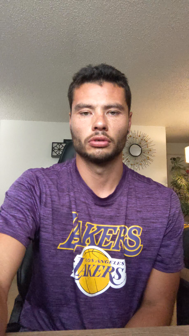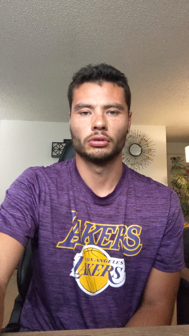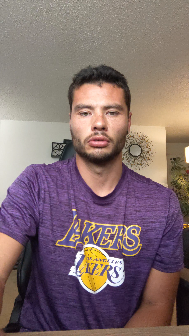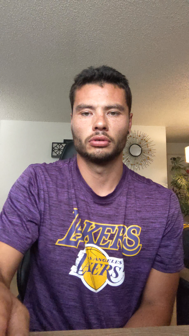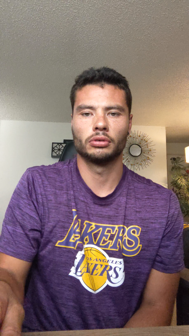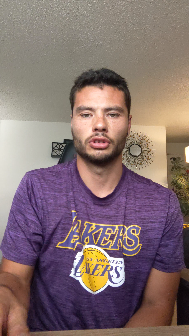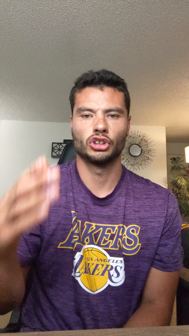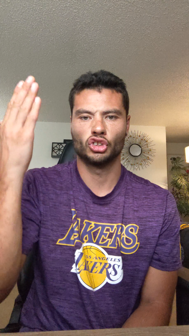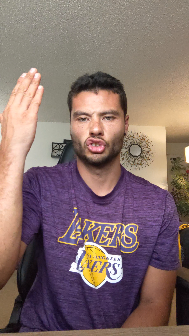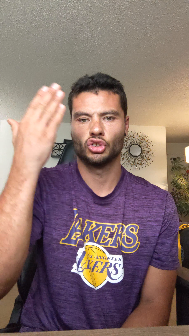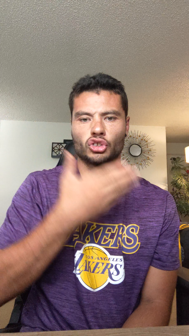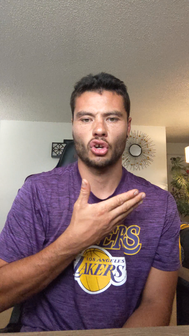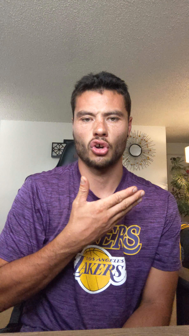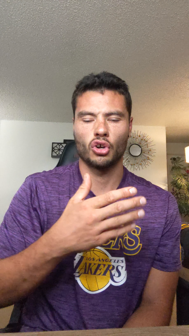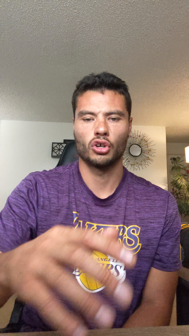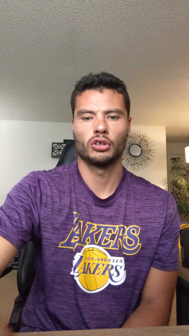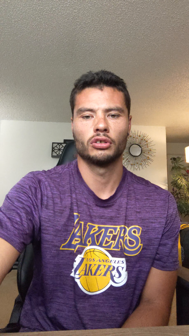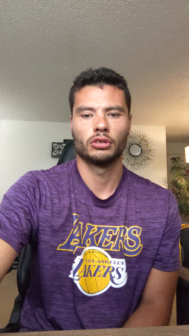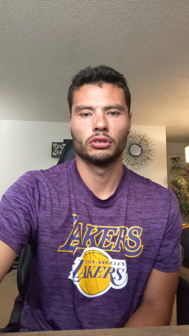dark